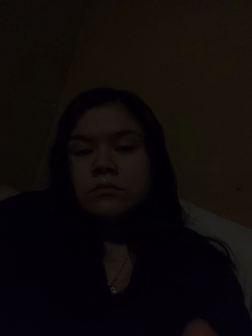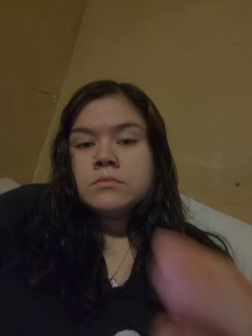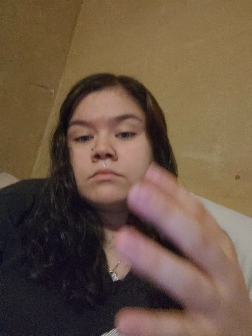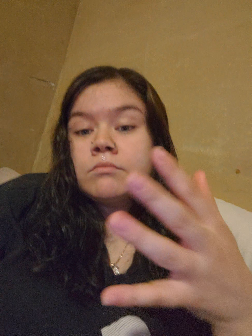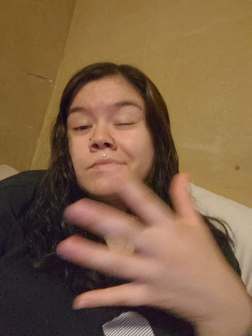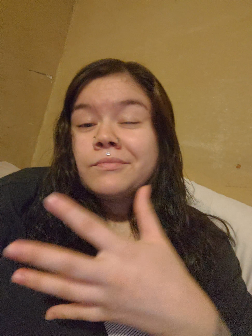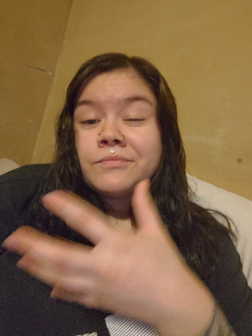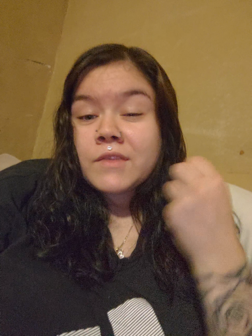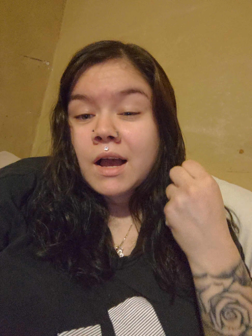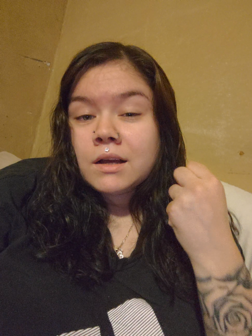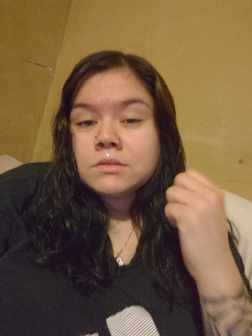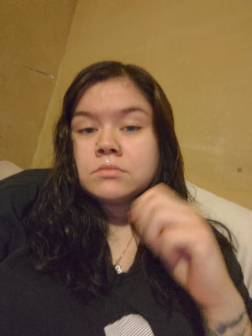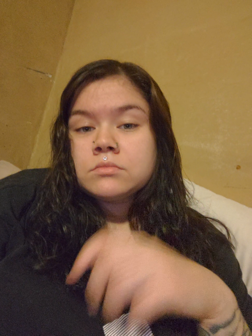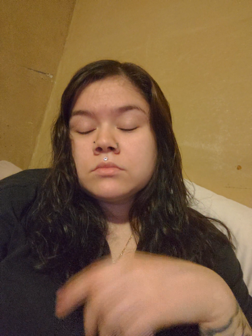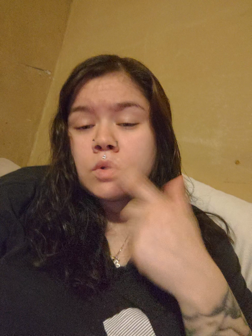fast